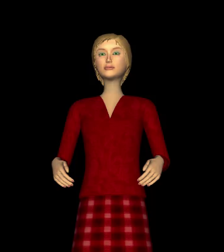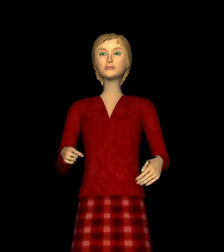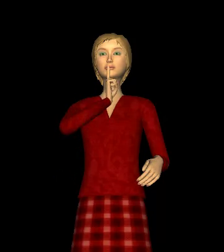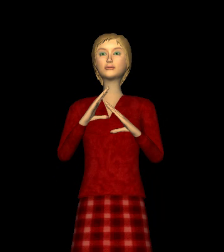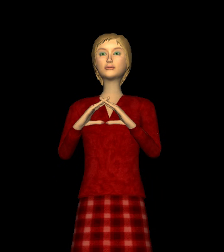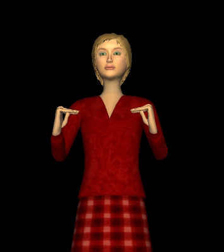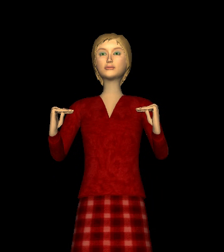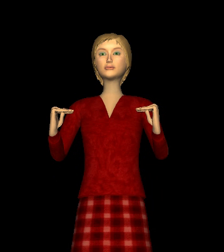صمت